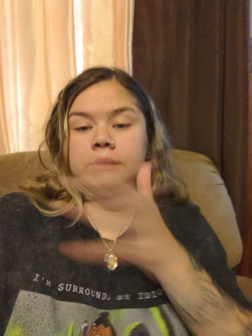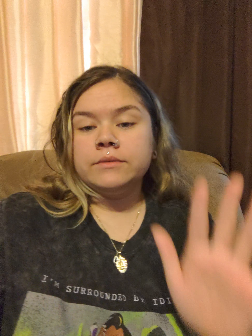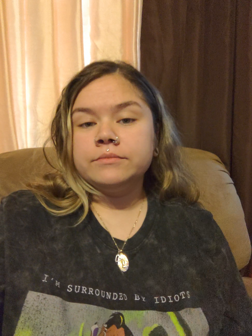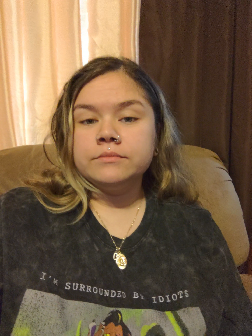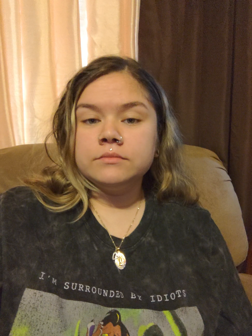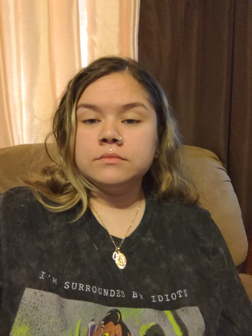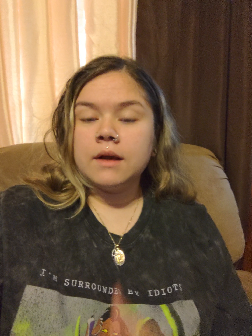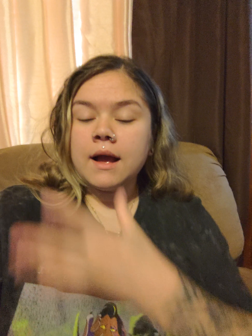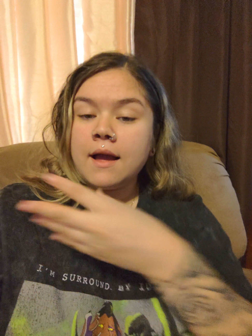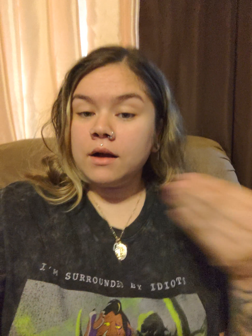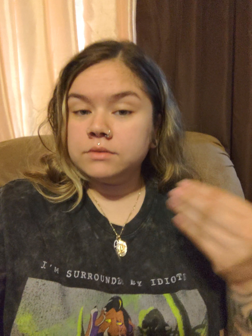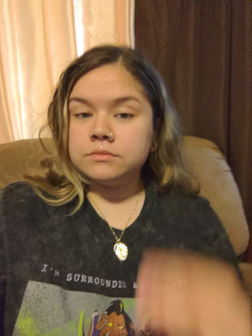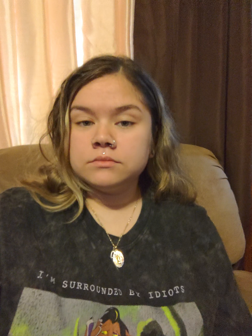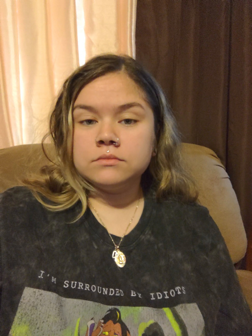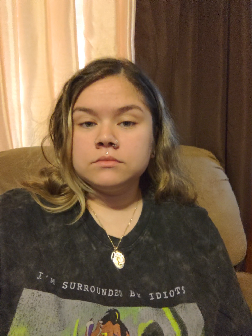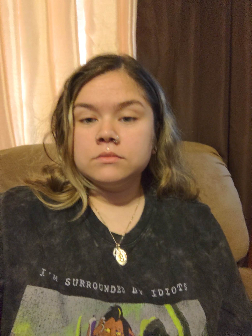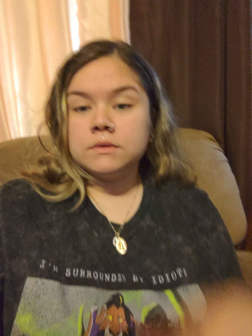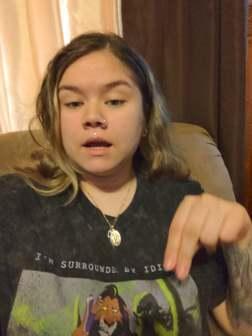and